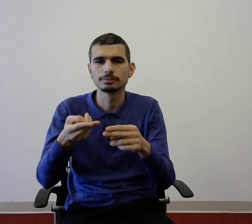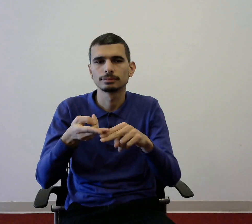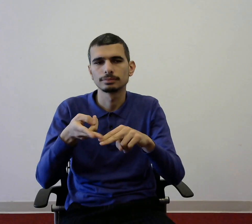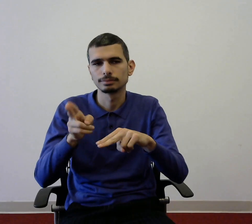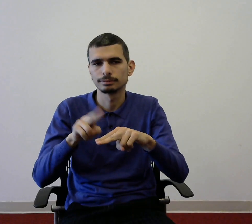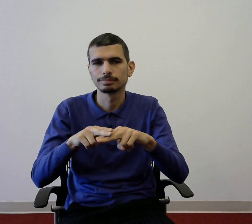üçün